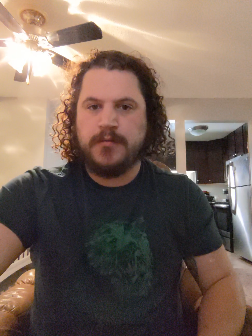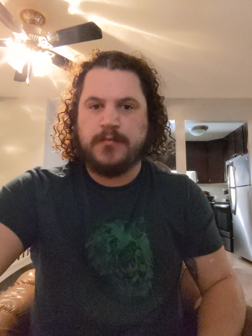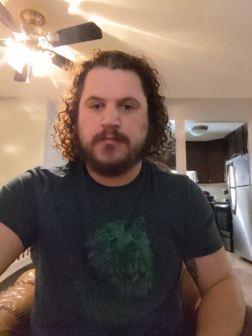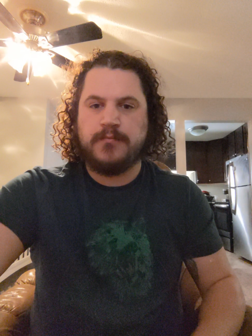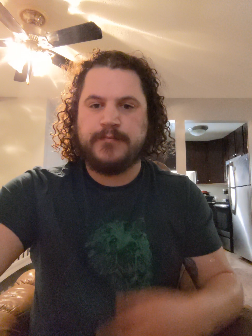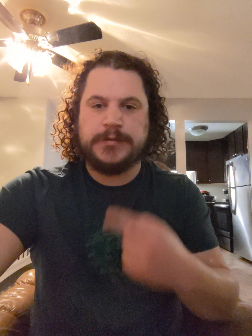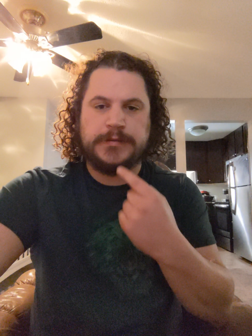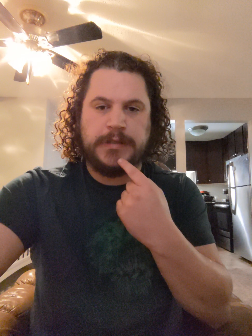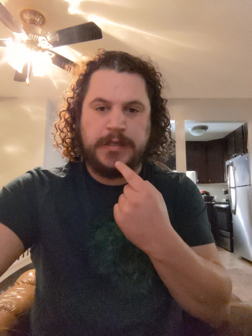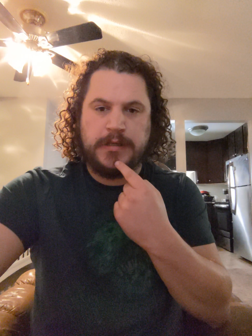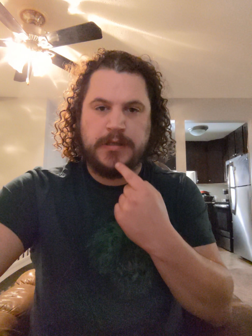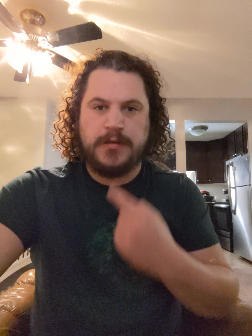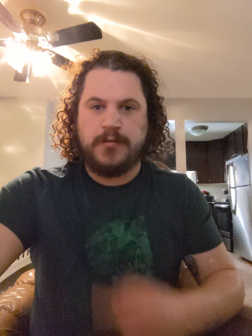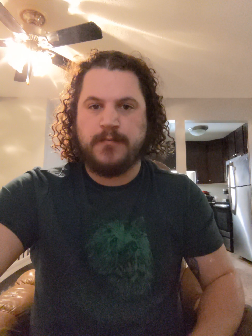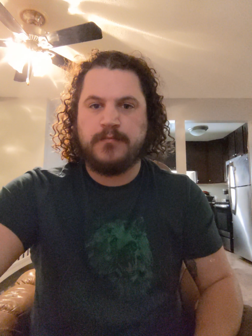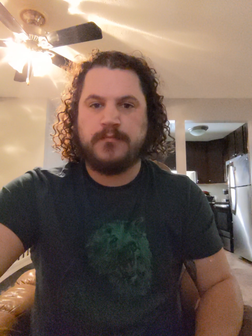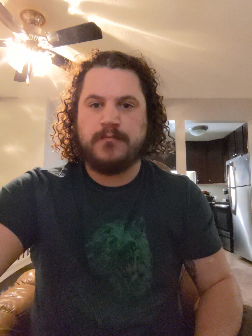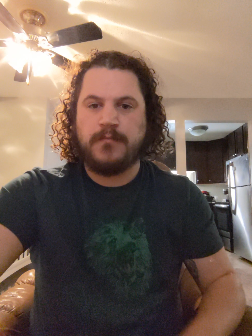say